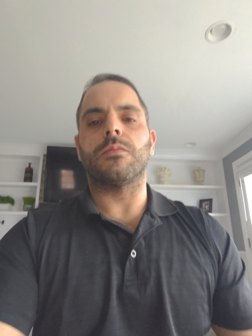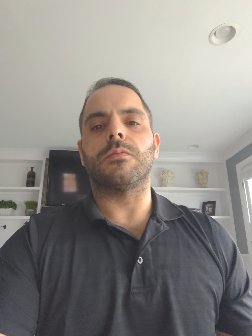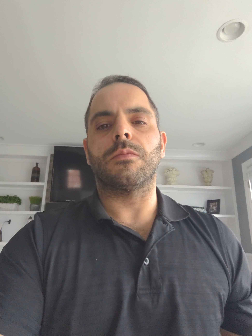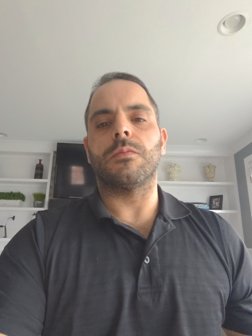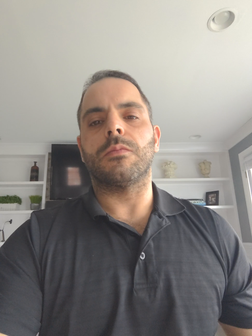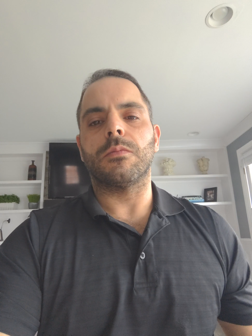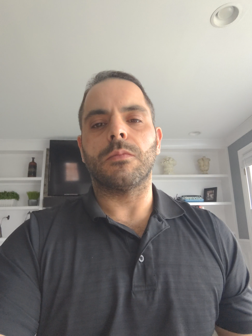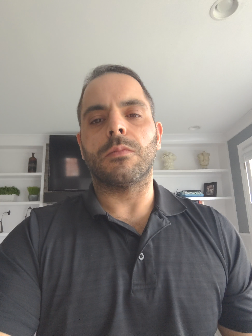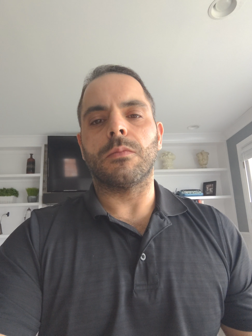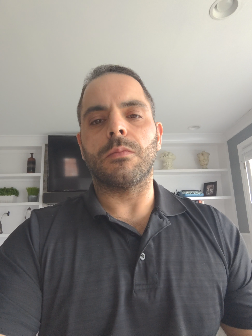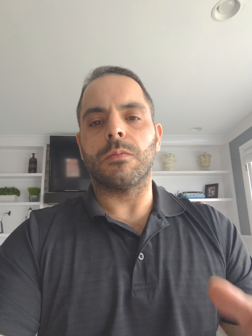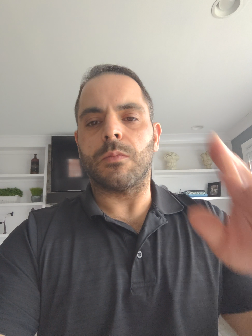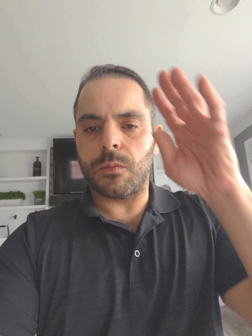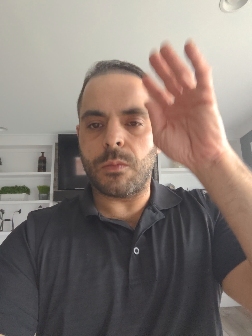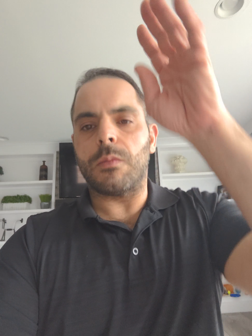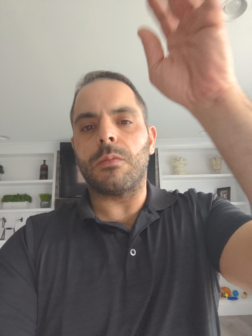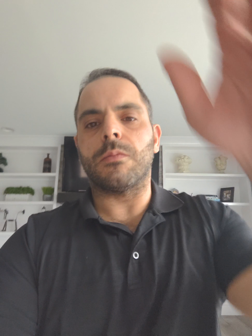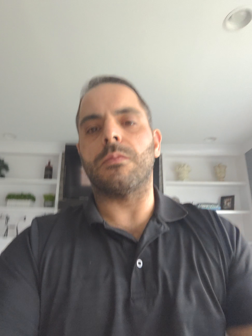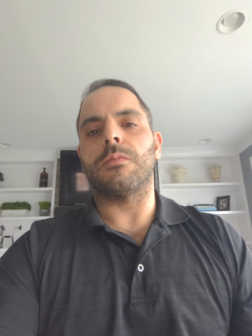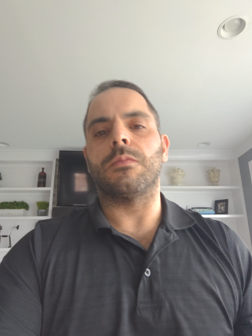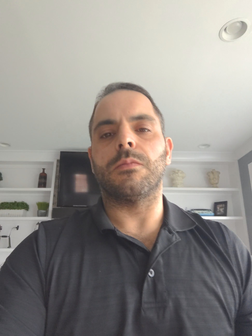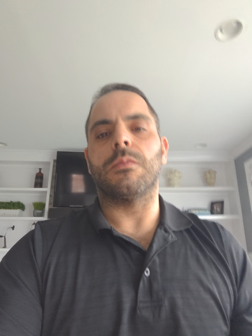pretend